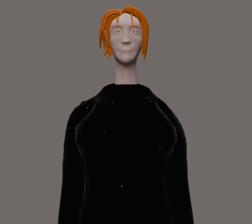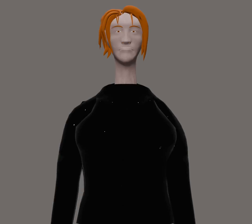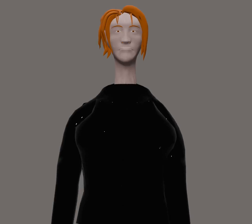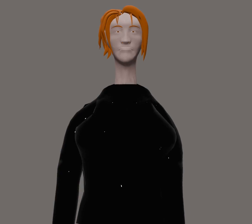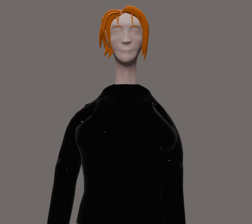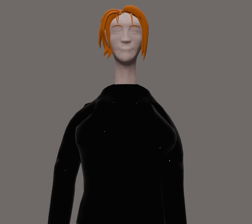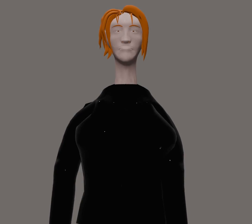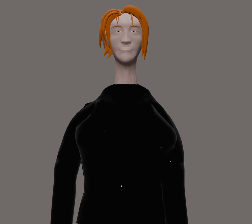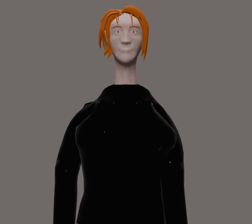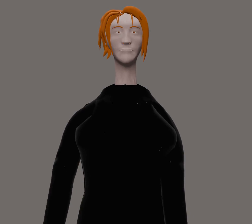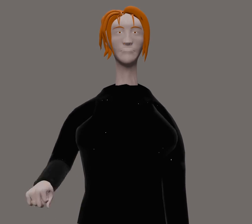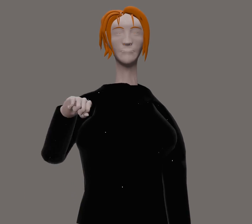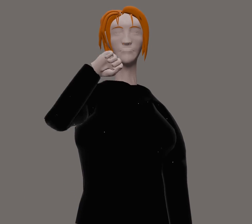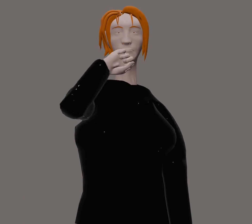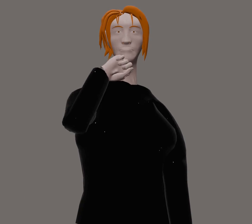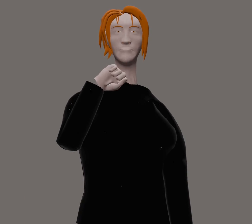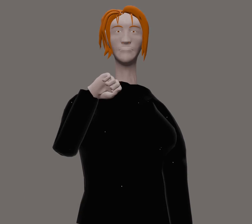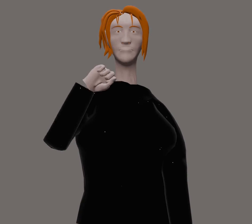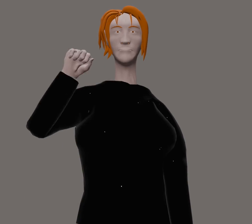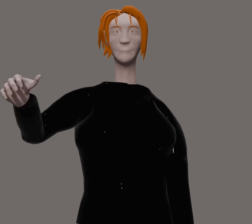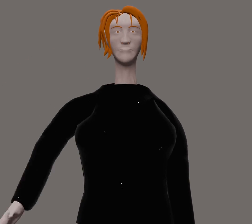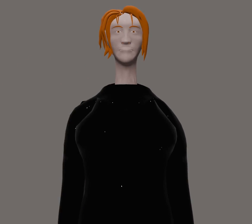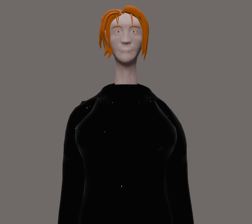Bishop